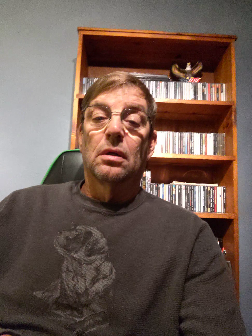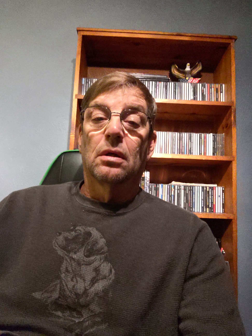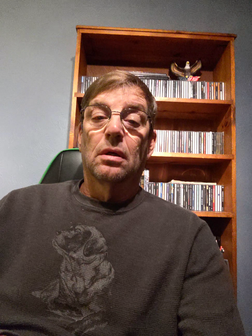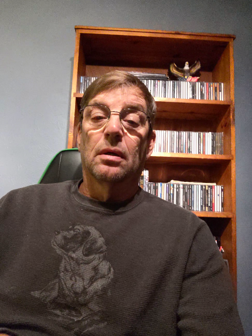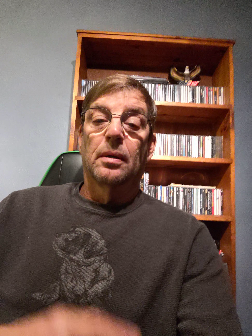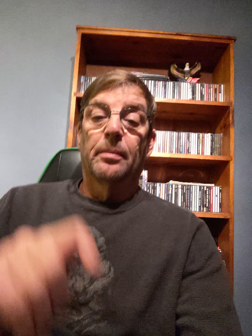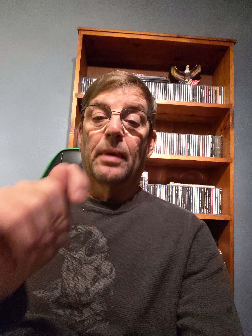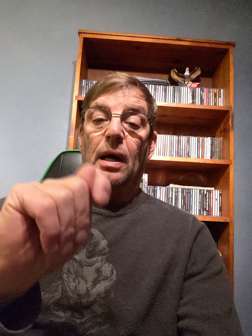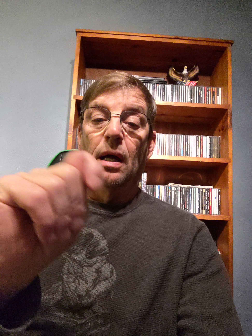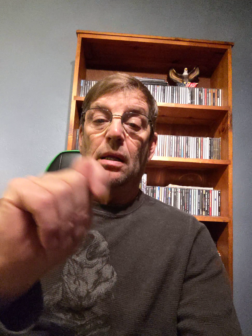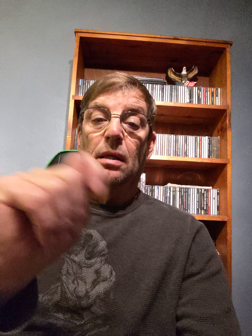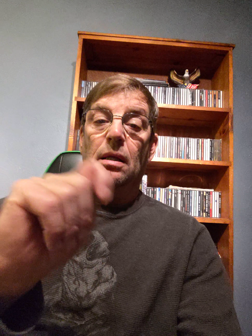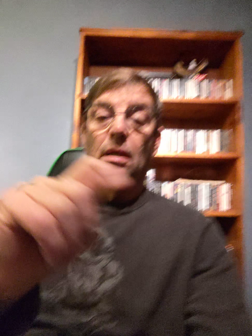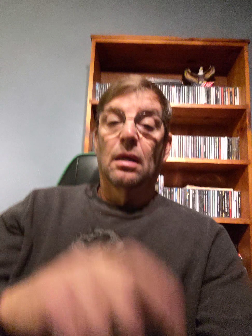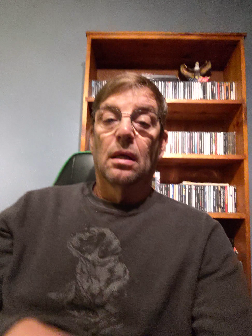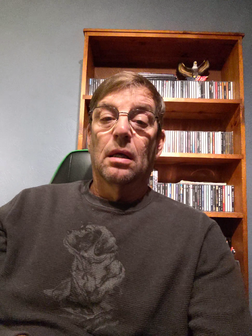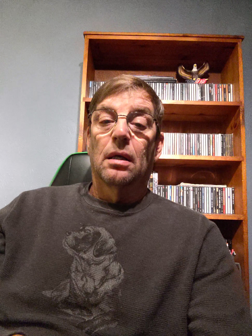potty